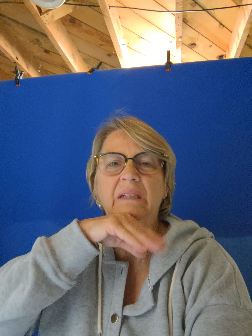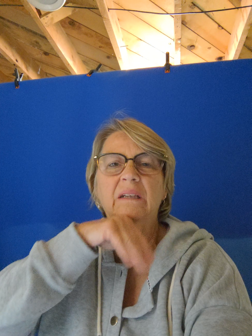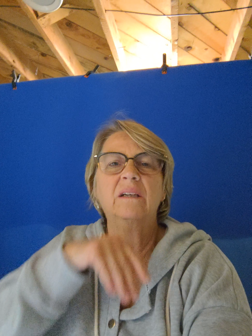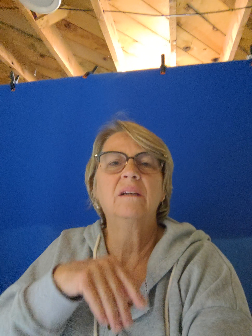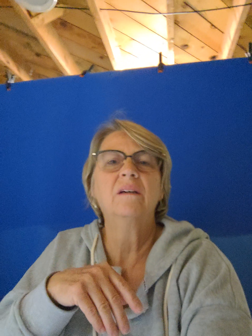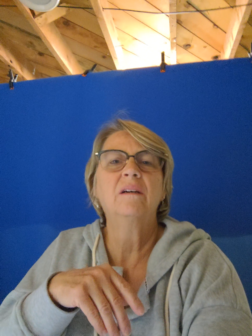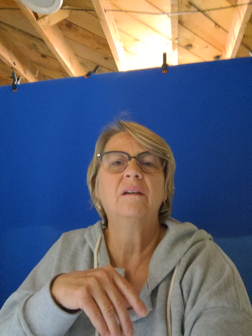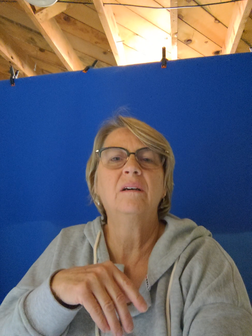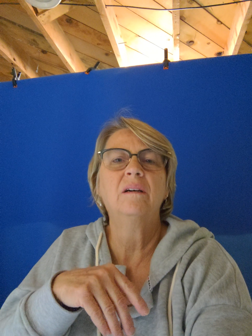pig